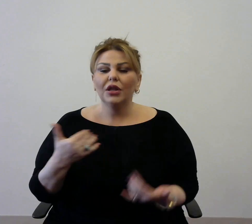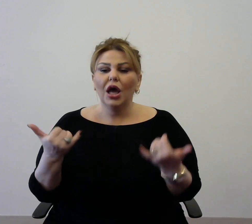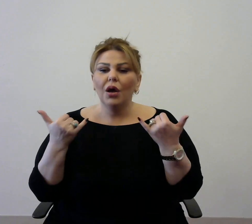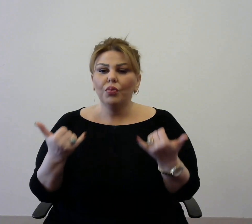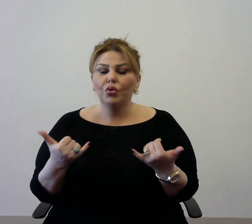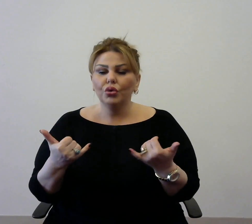indi